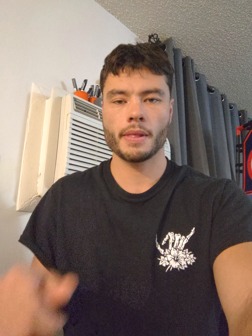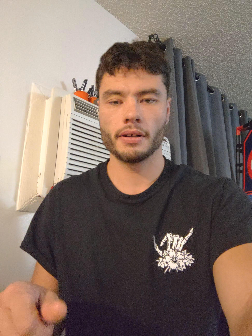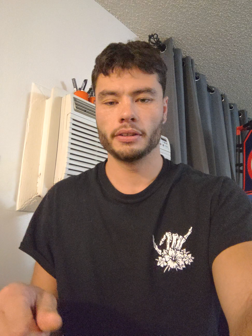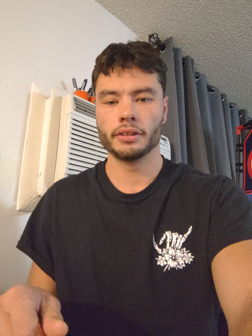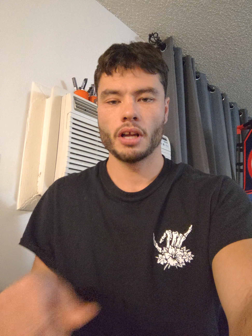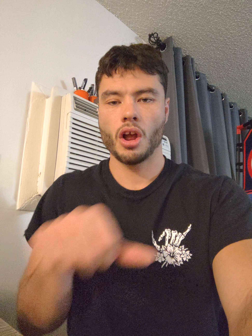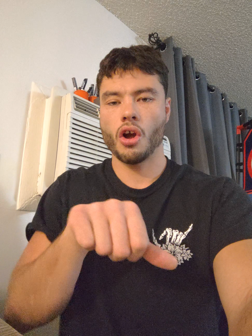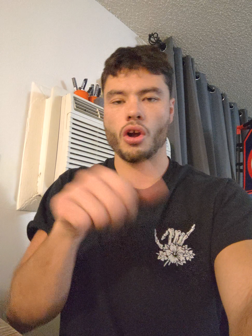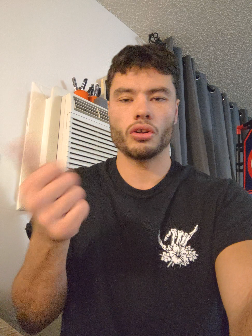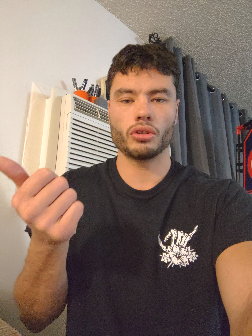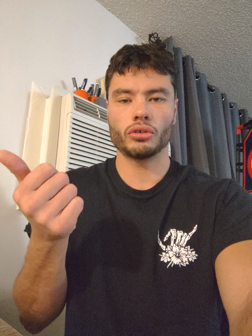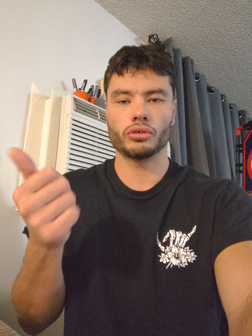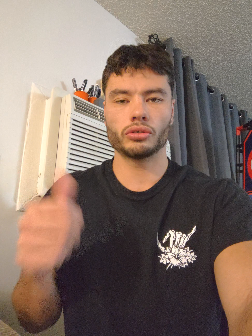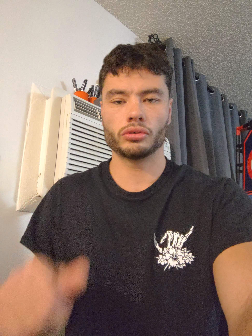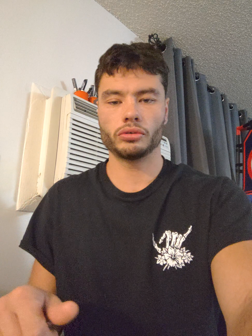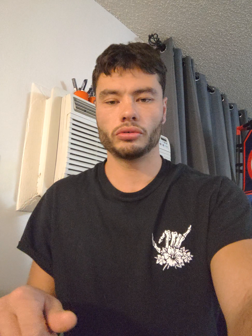another